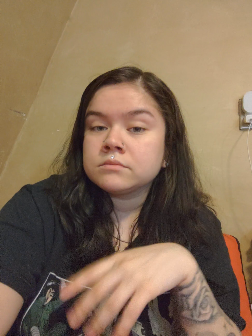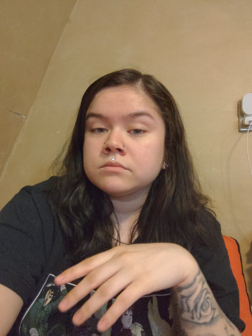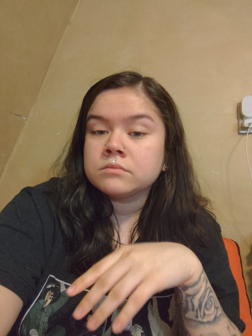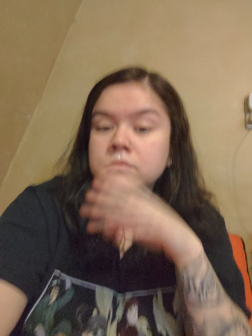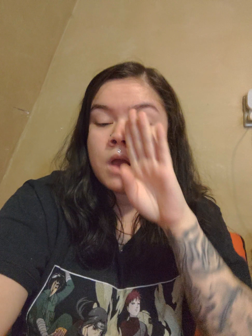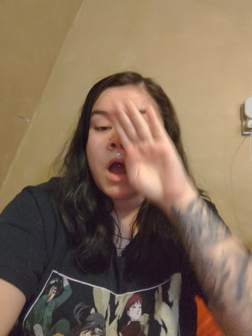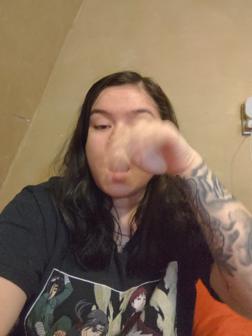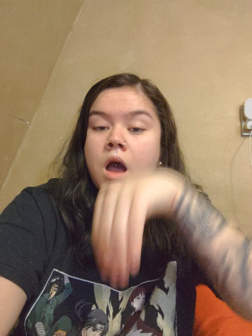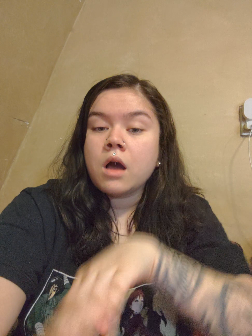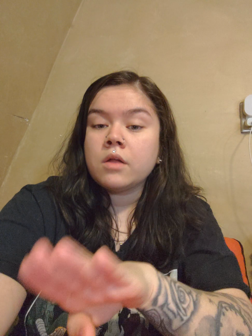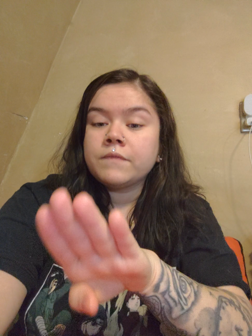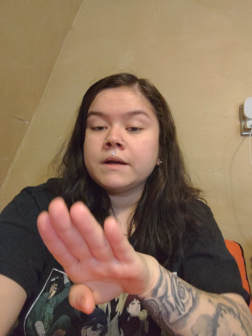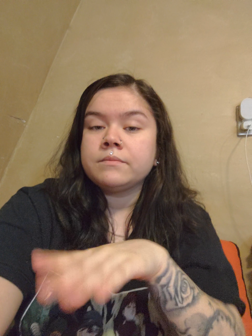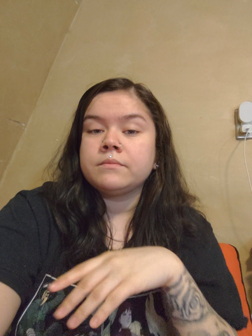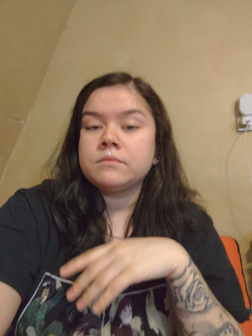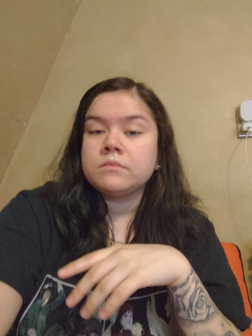elephant